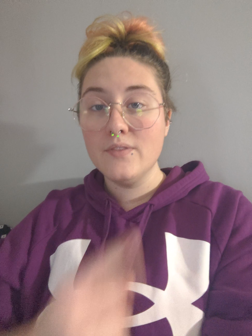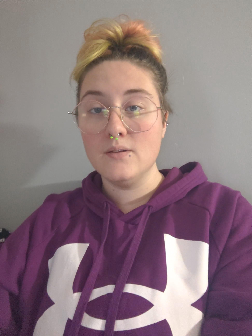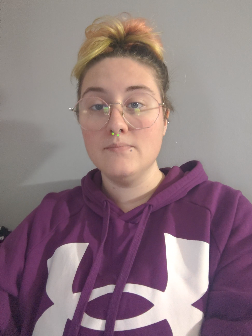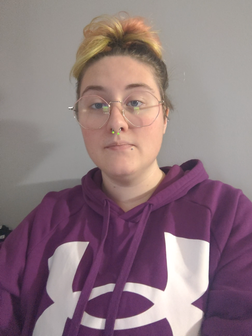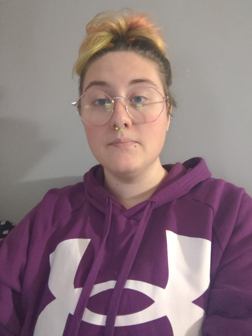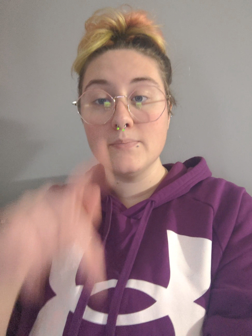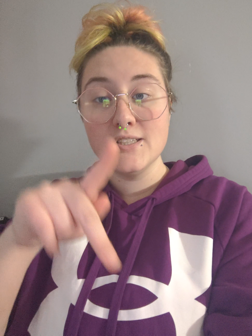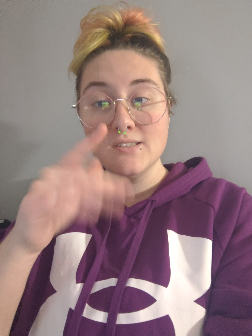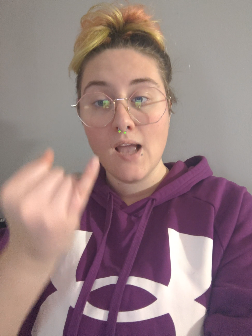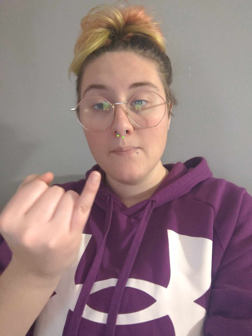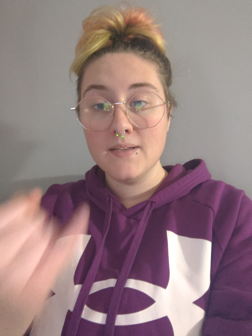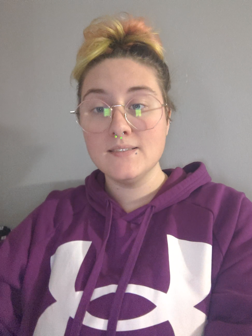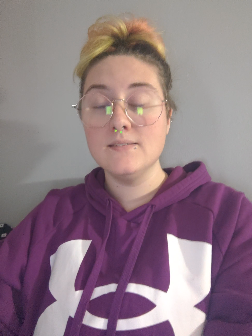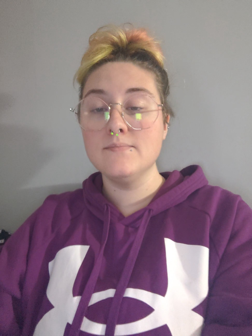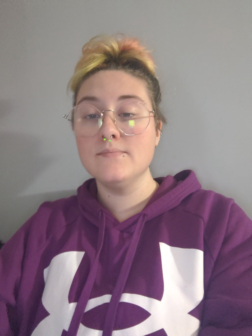pajamas